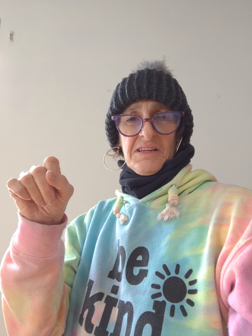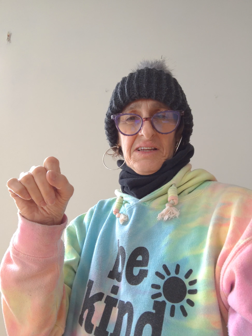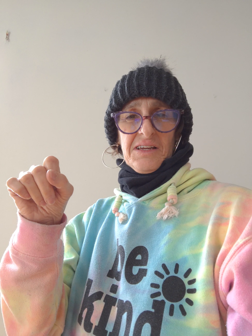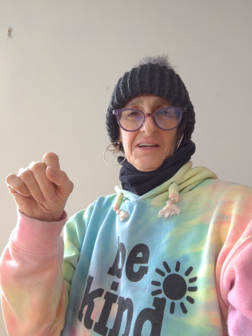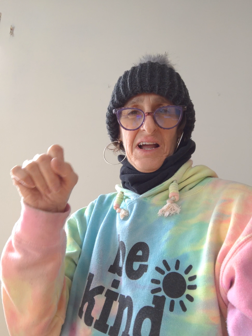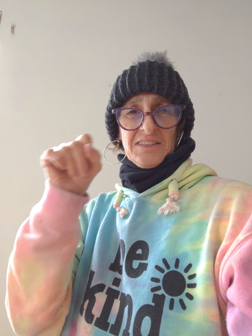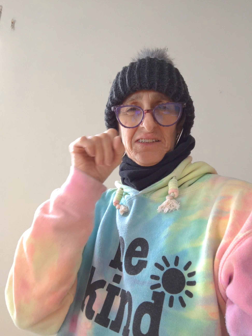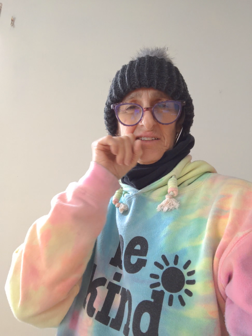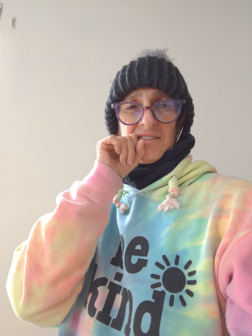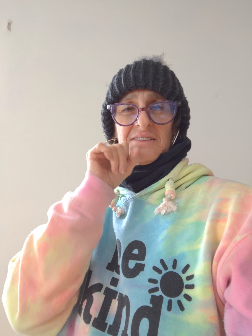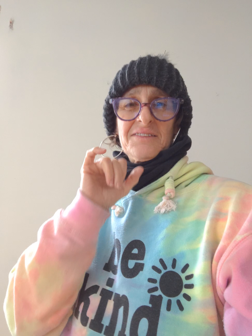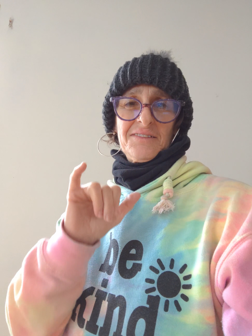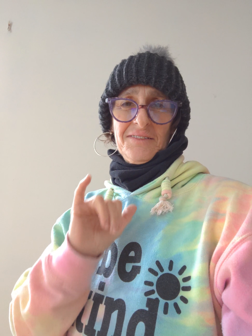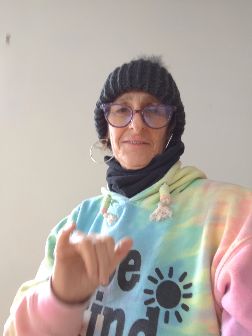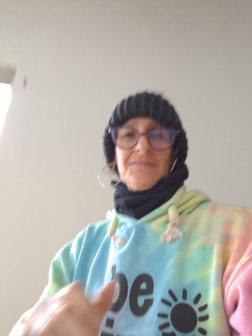carrot